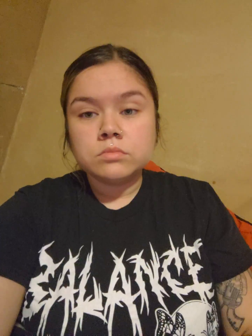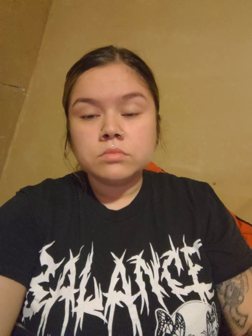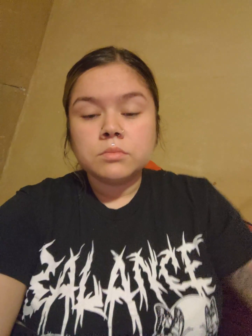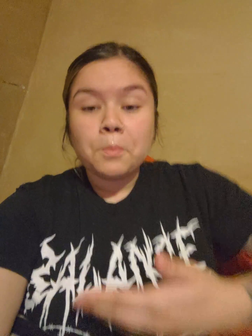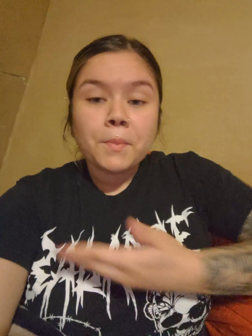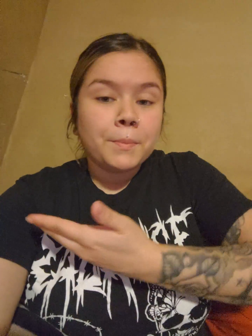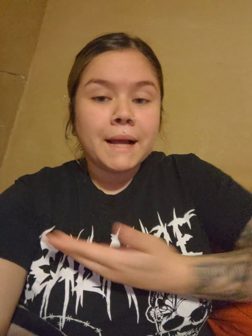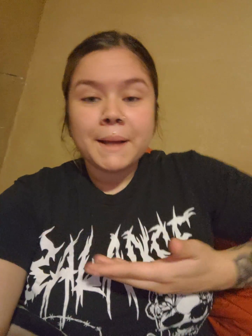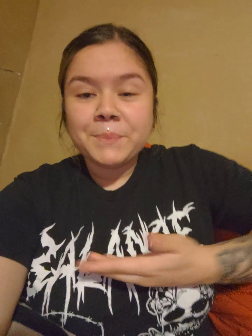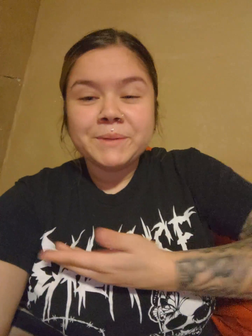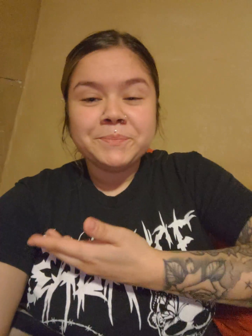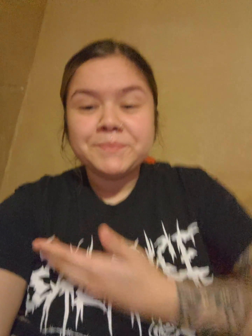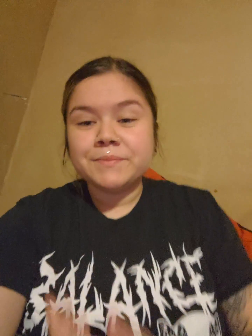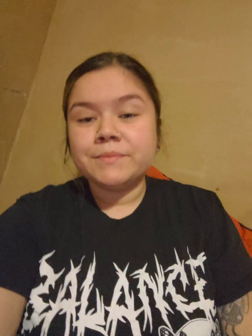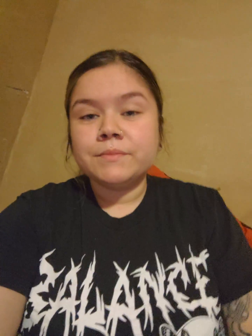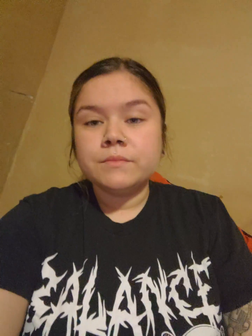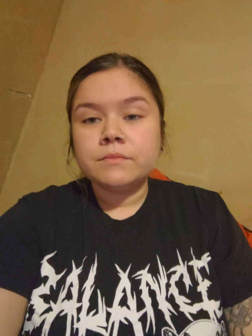baby